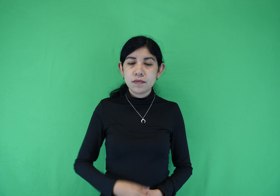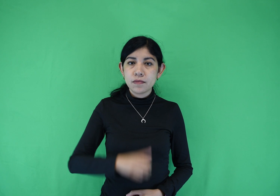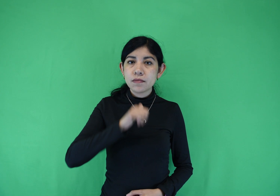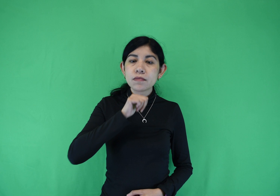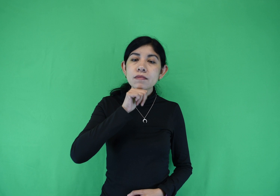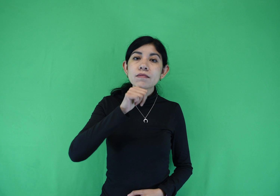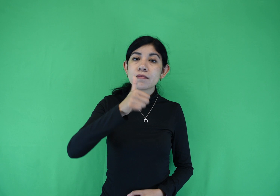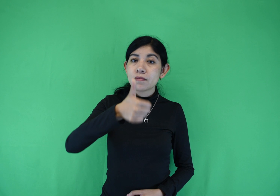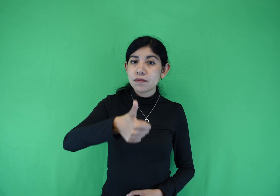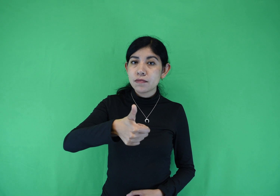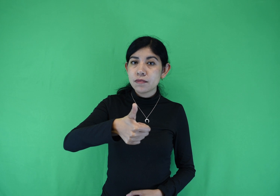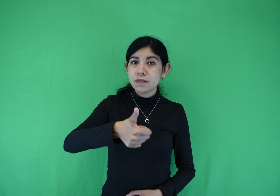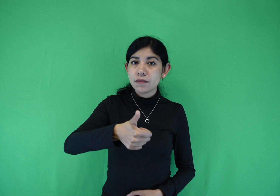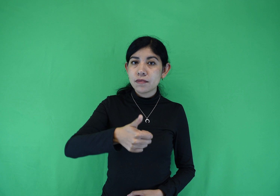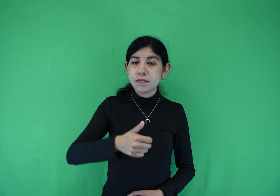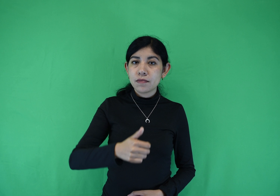nada